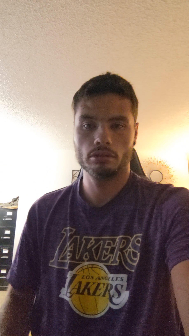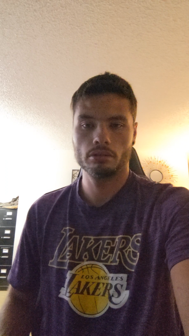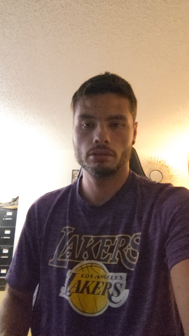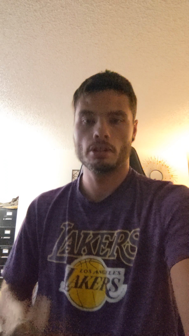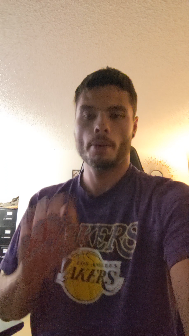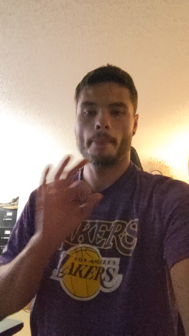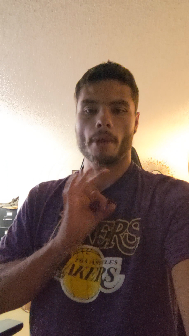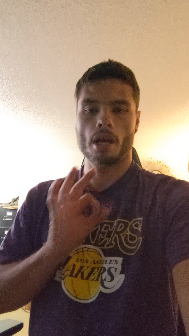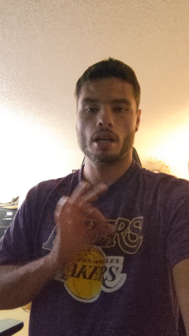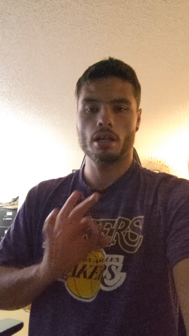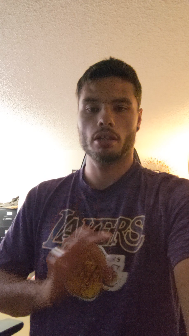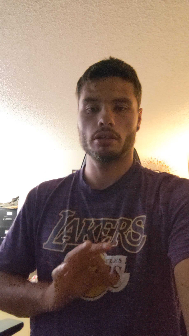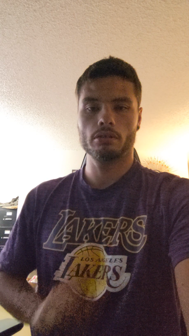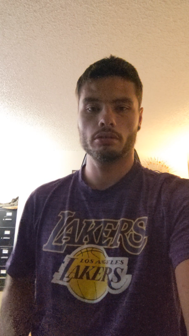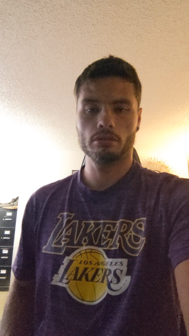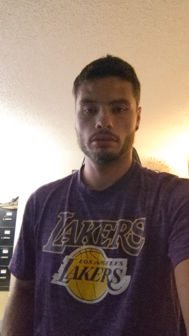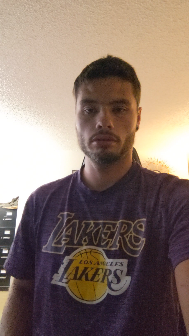button